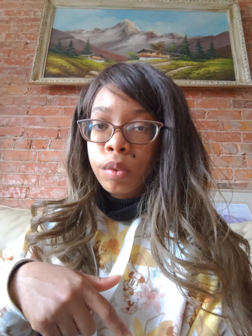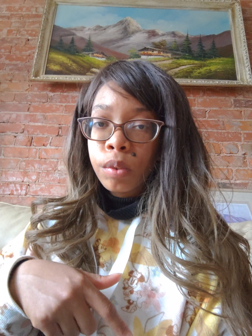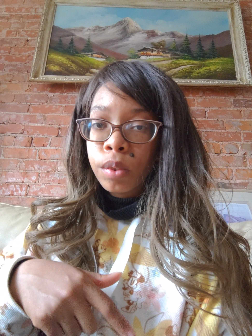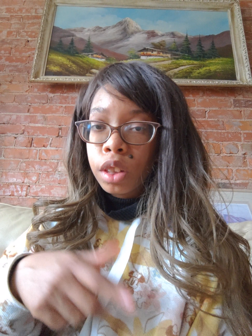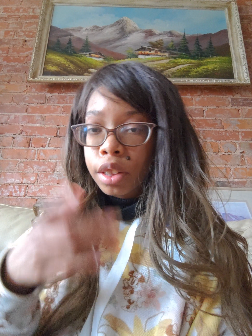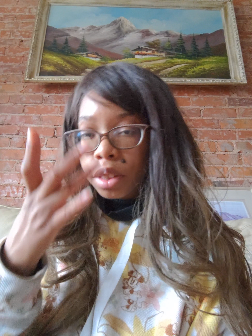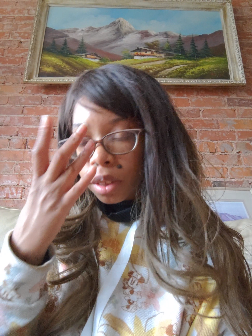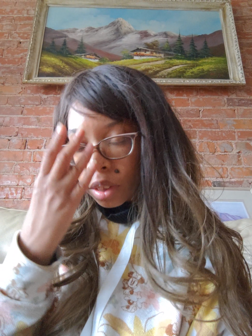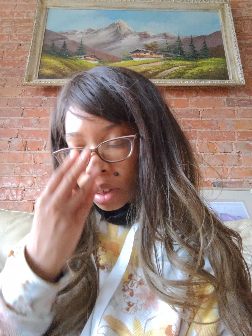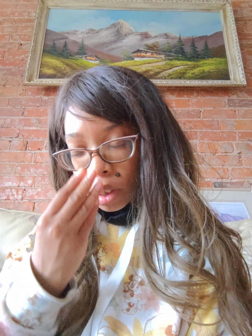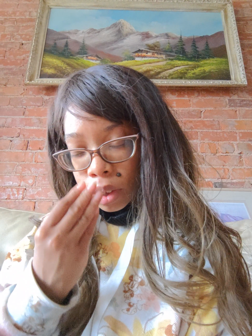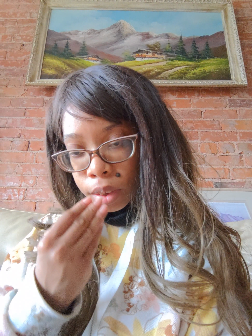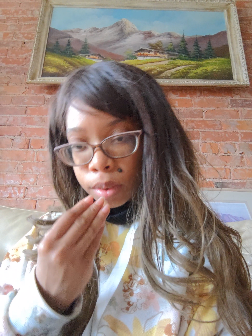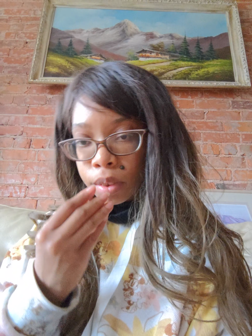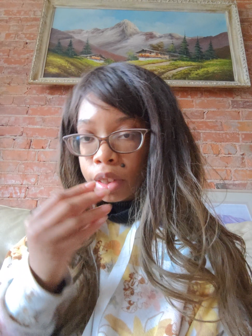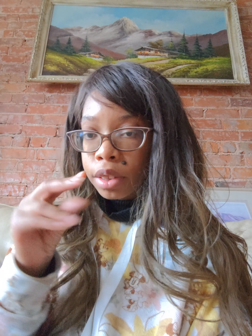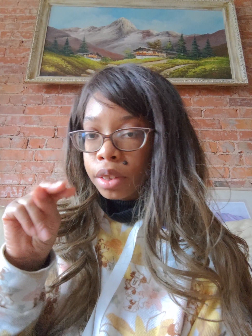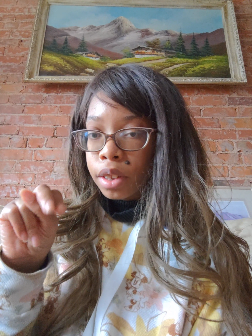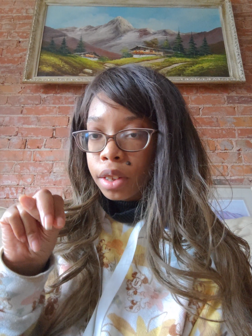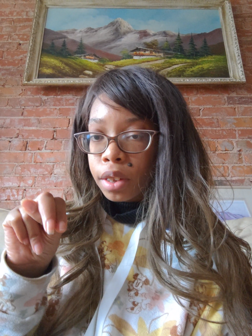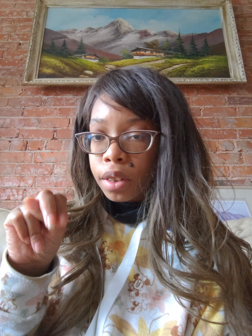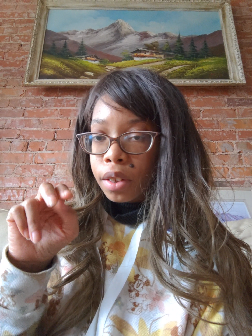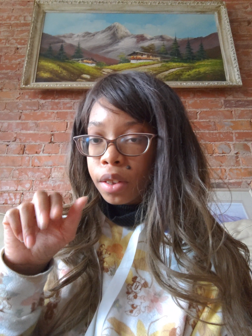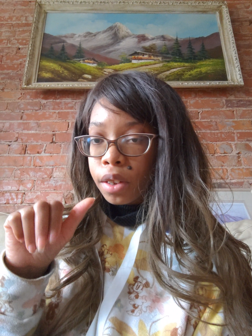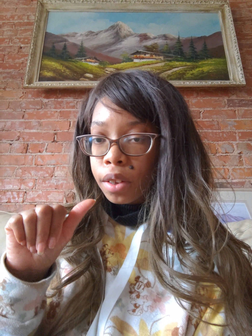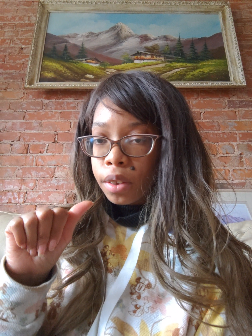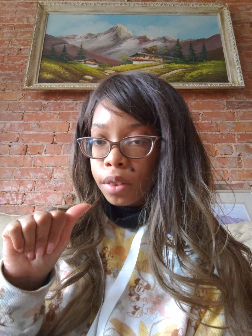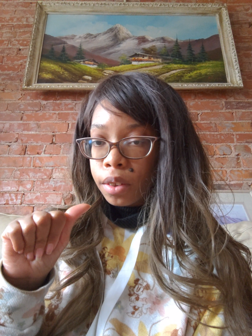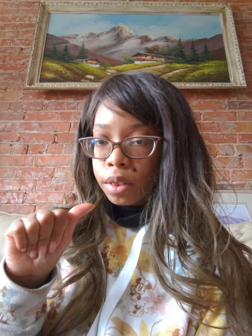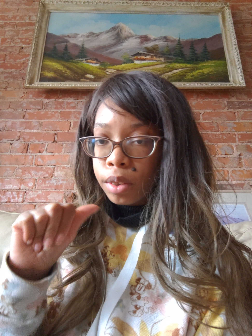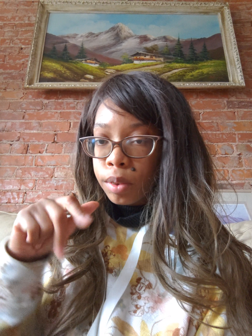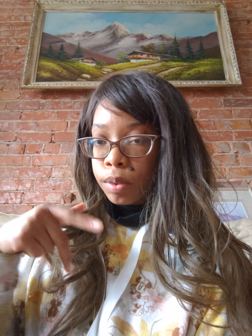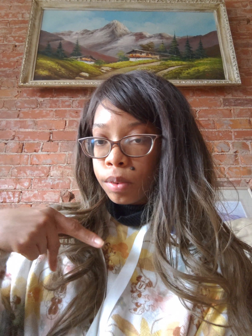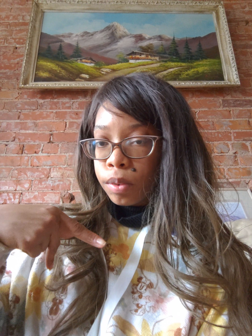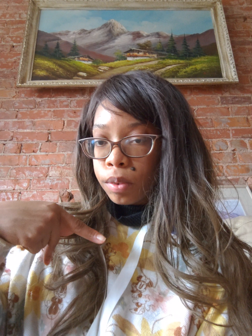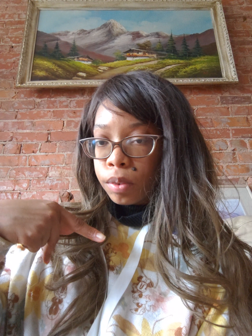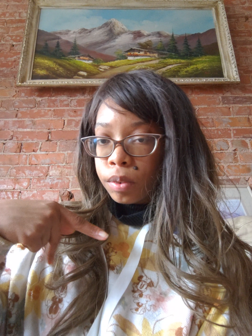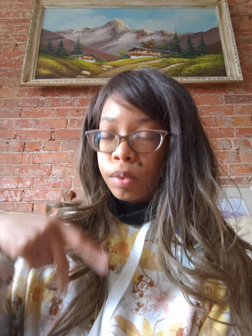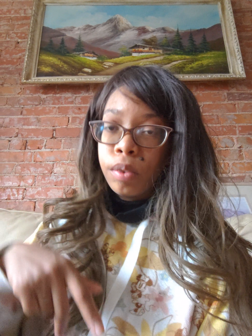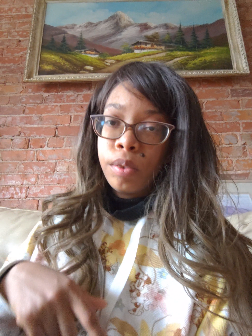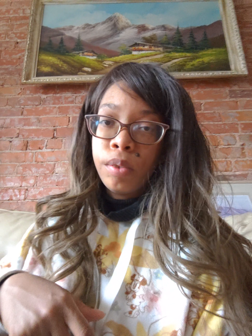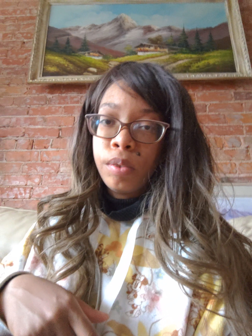nap